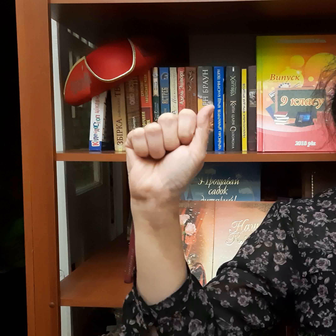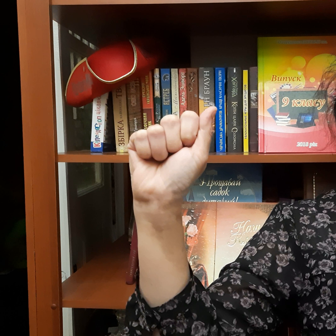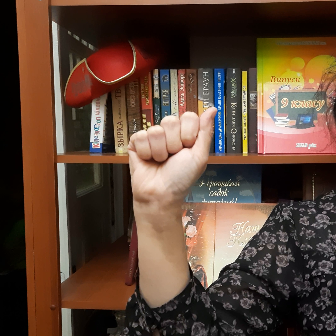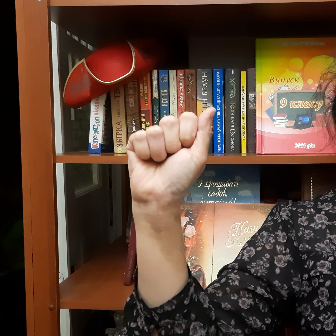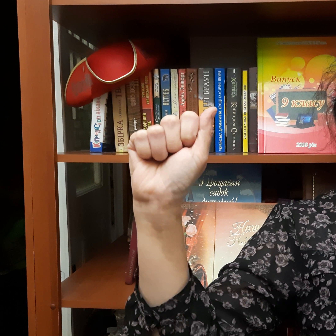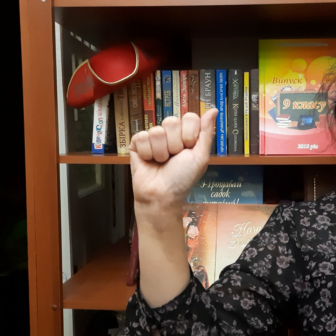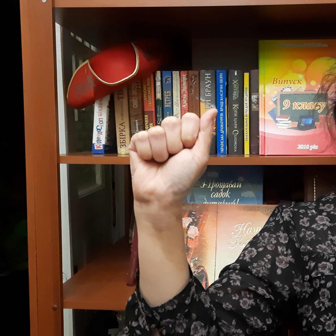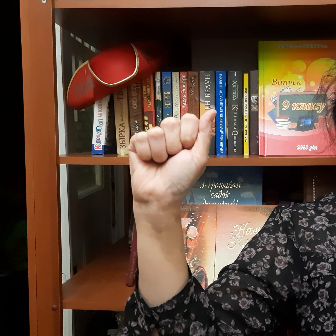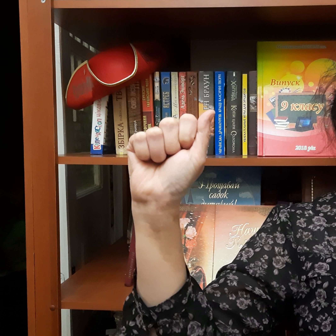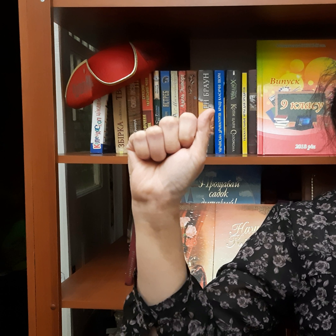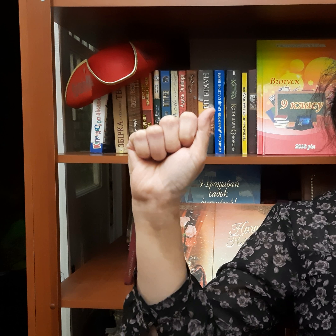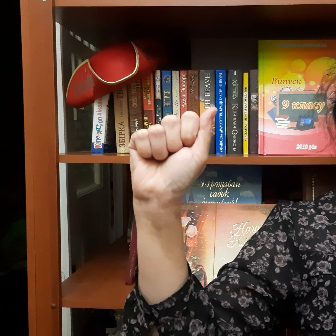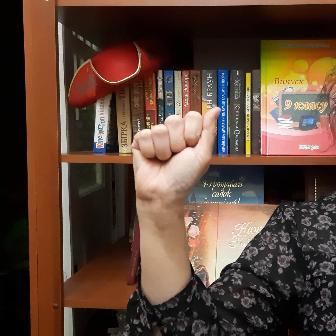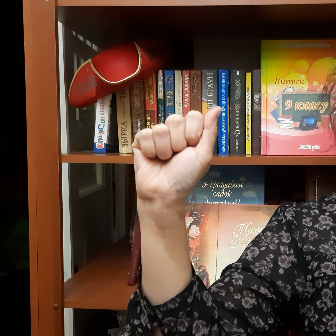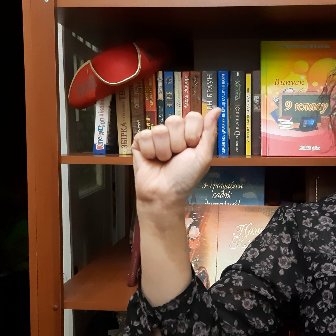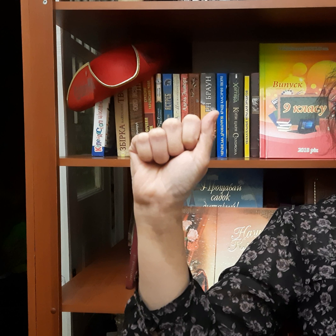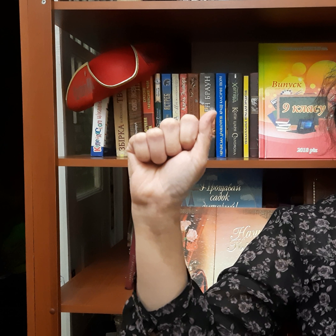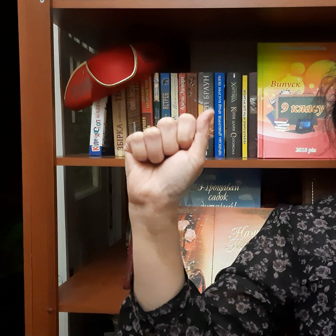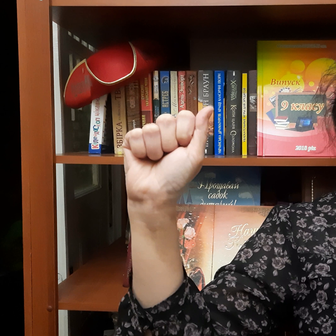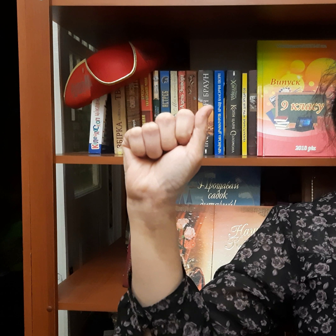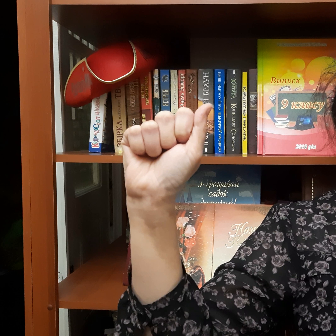А